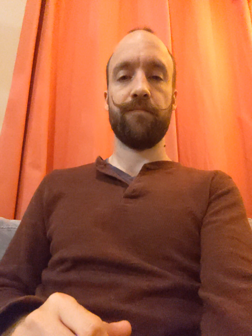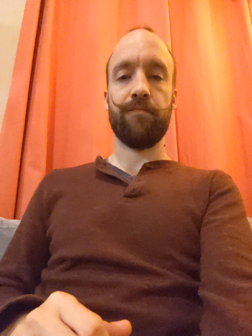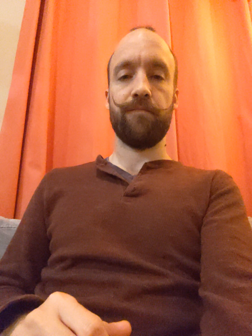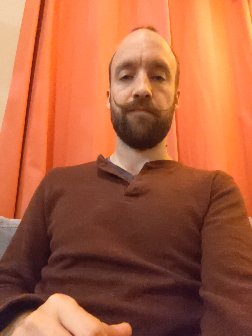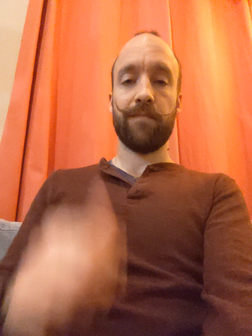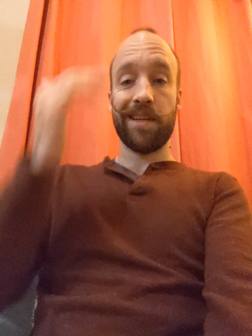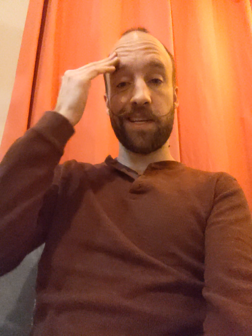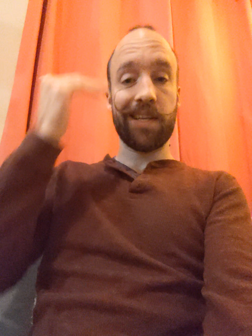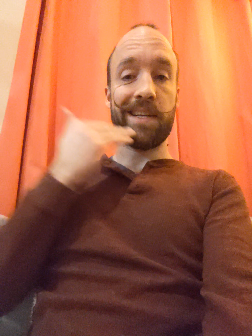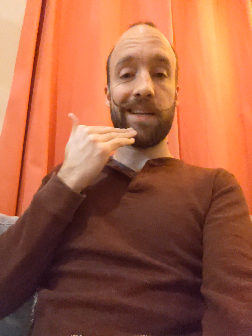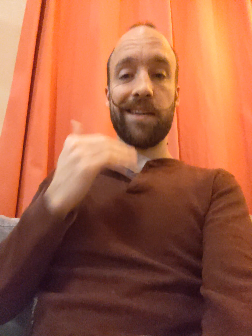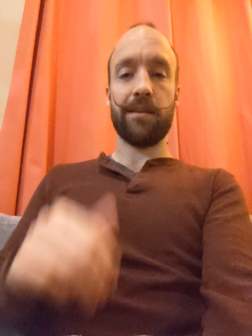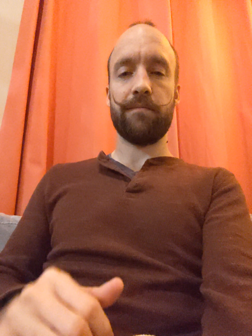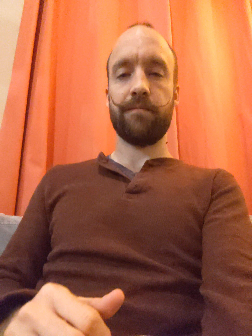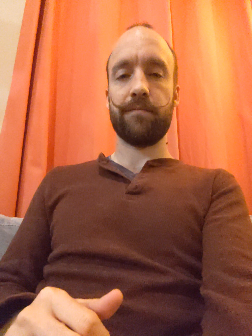head